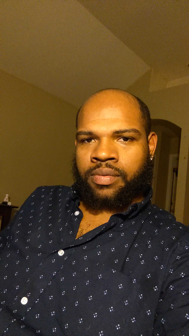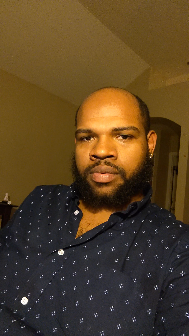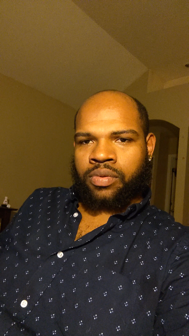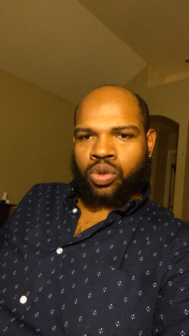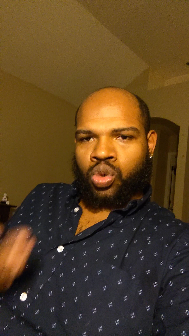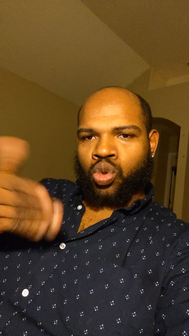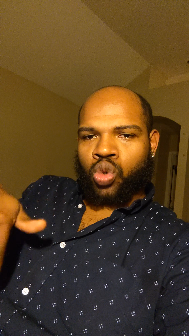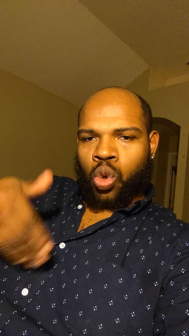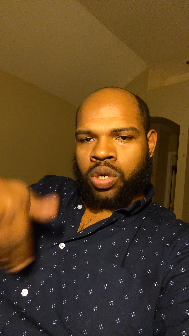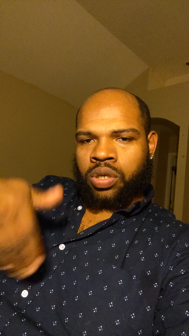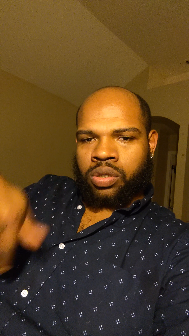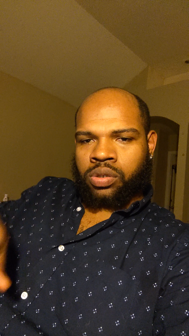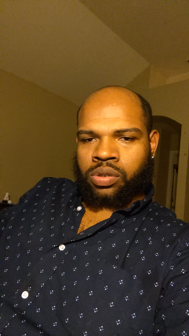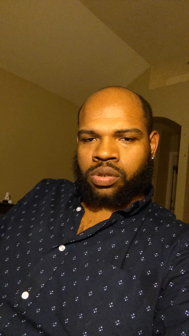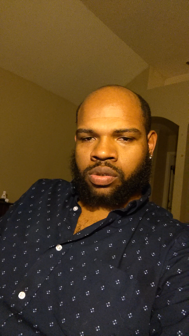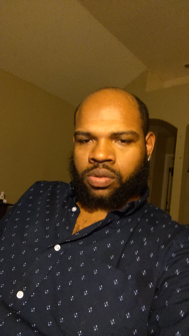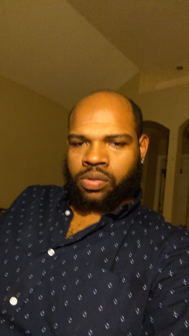shorts